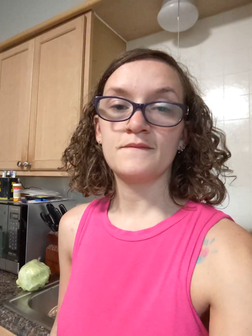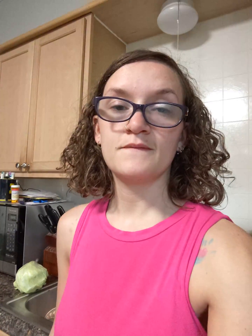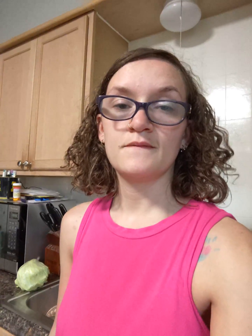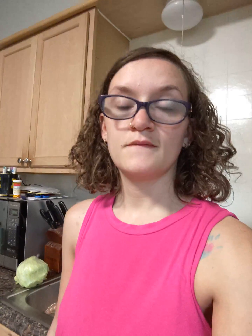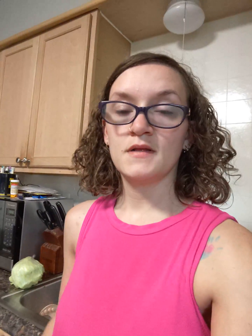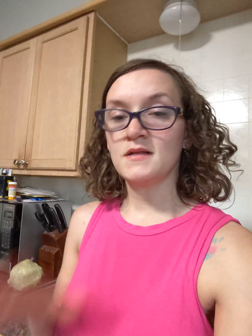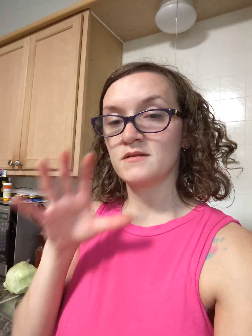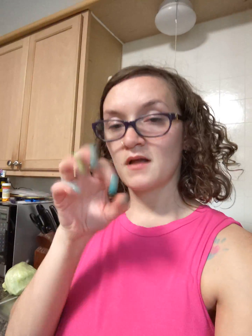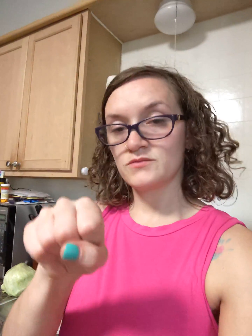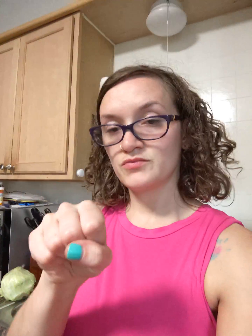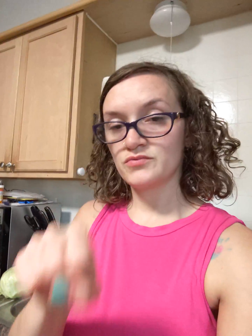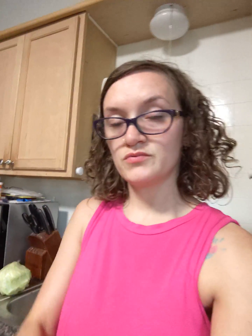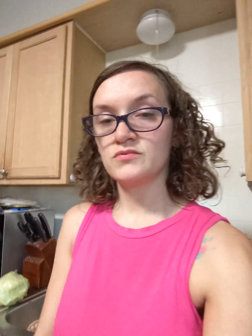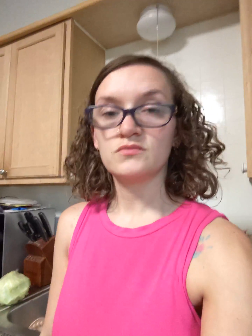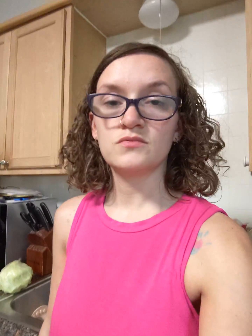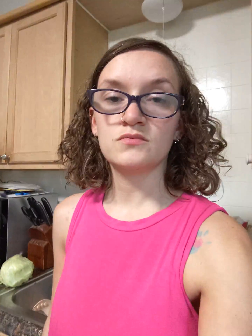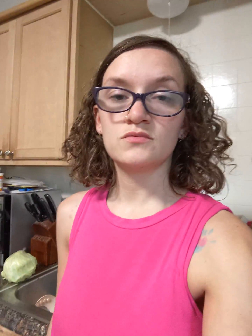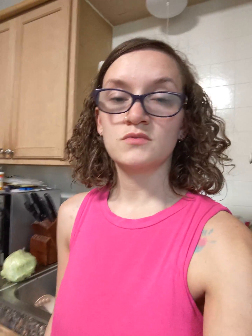catch